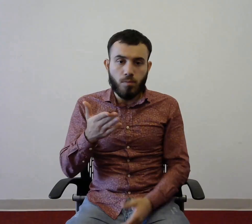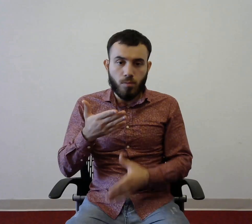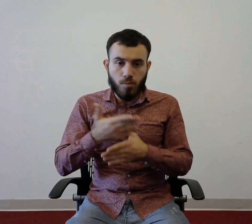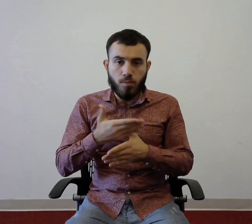kömək